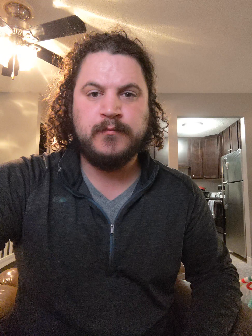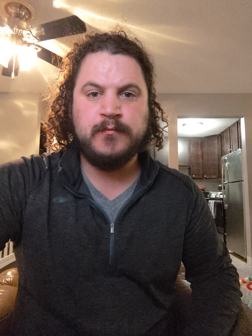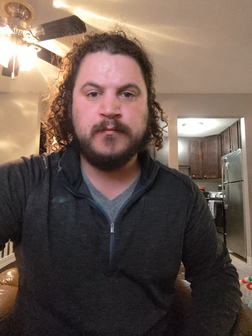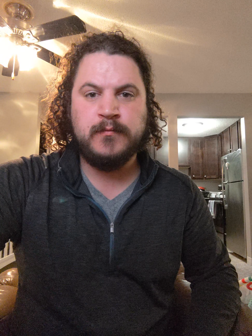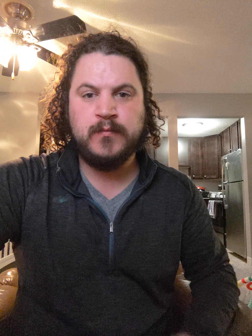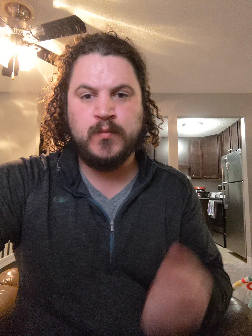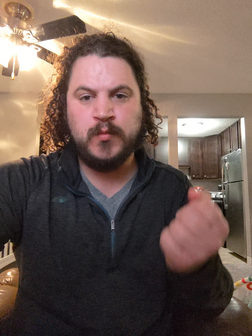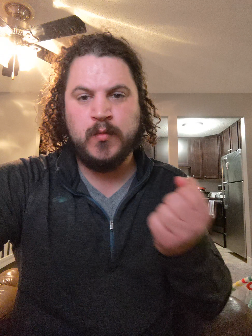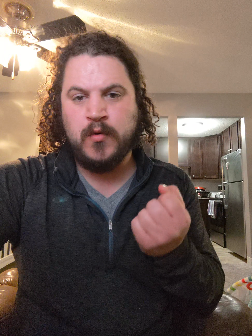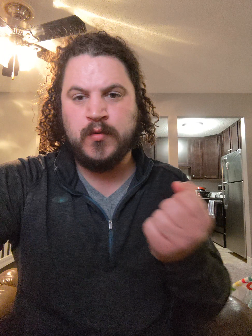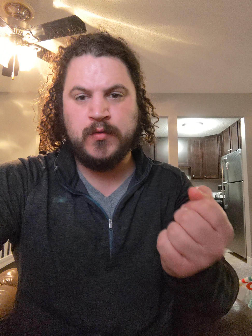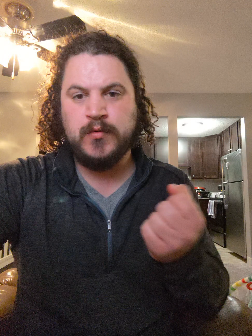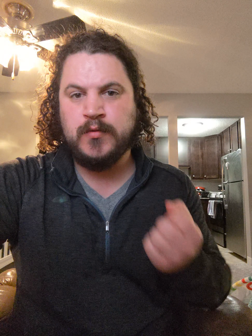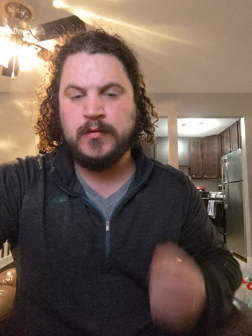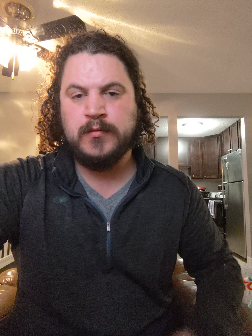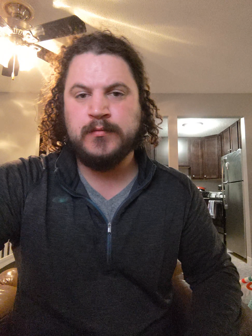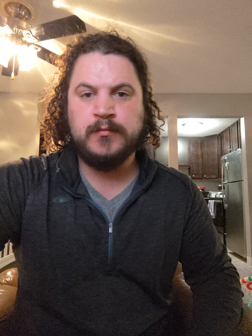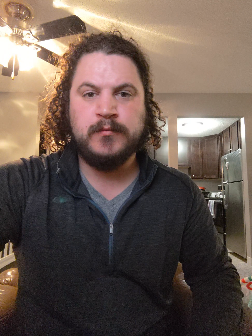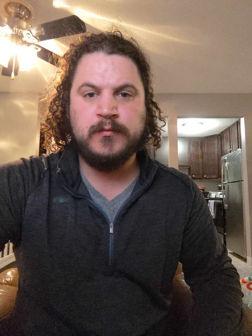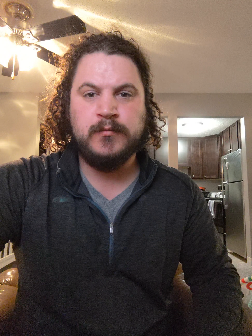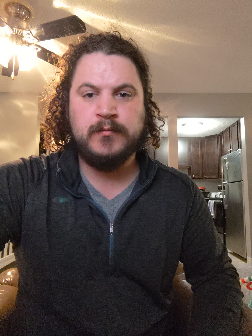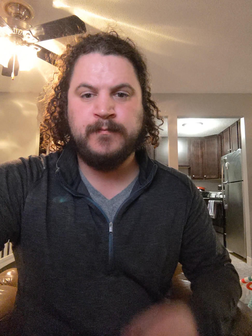drawer